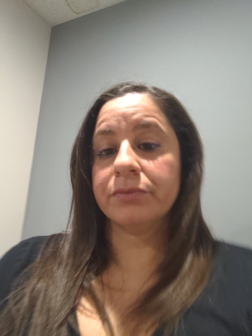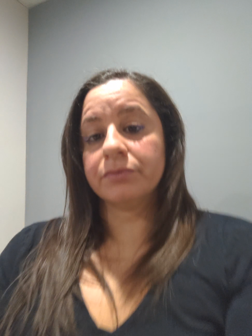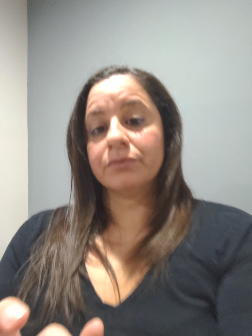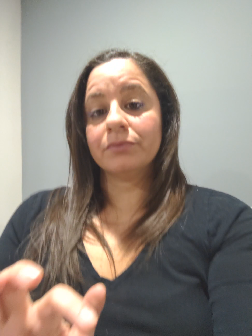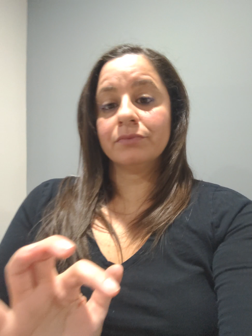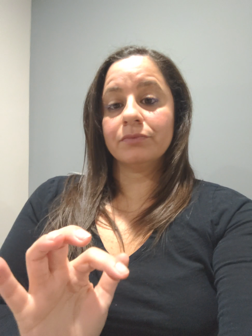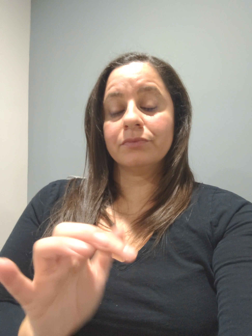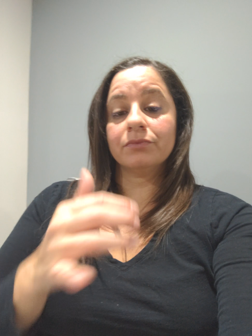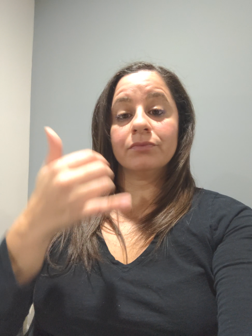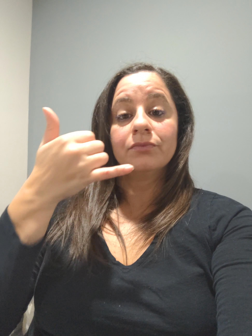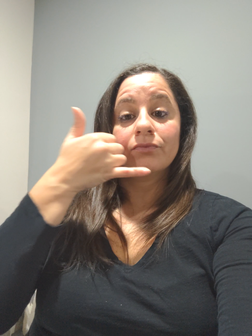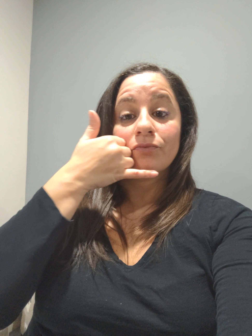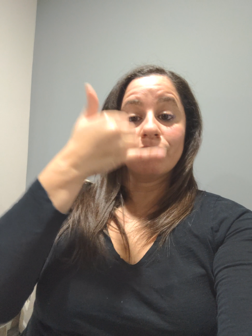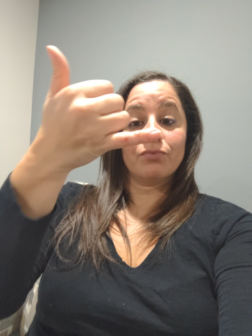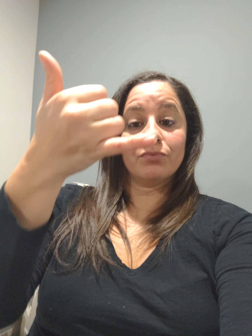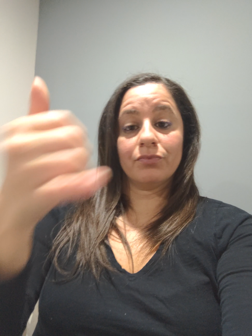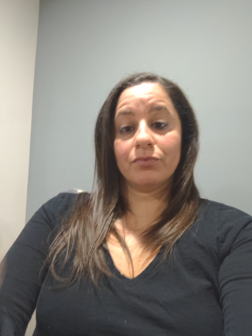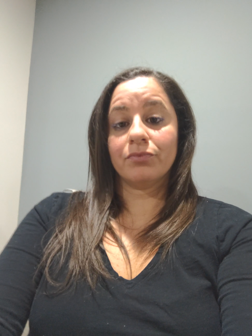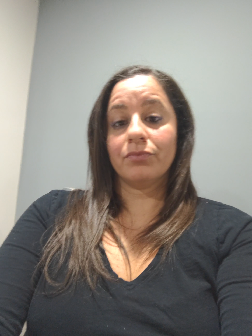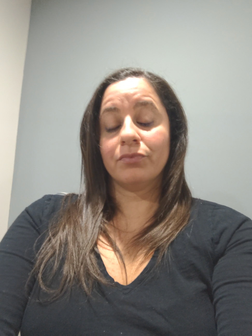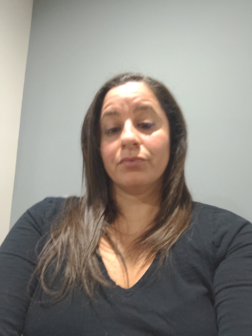call on the phone